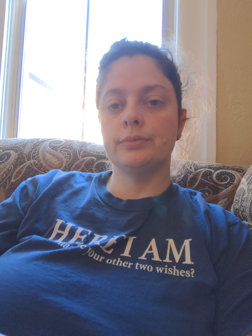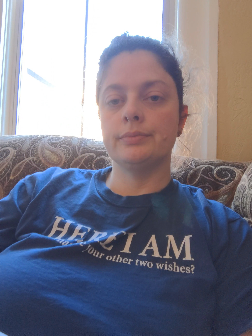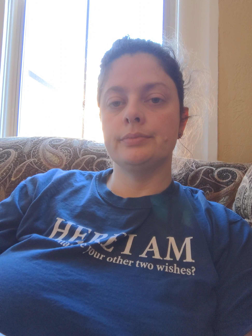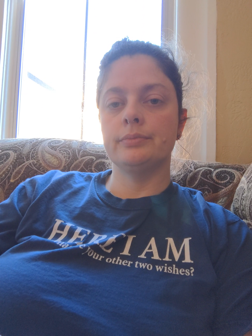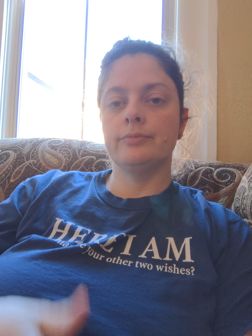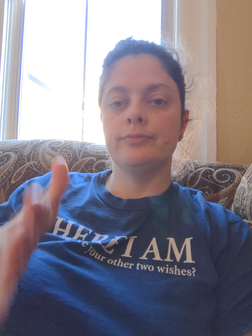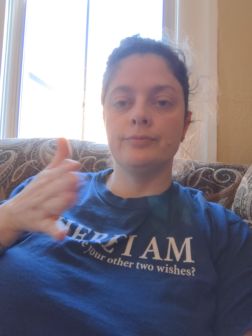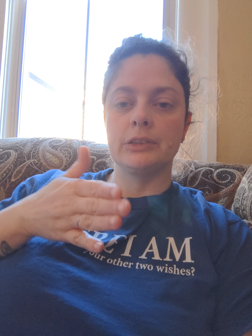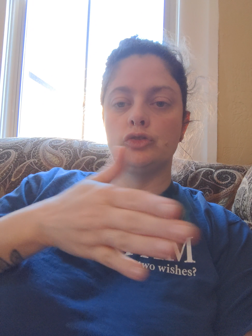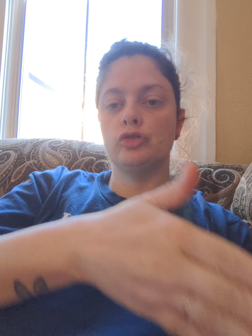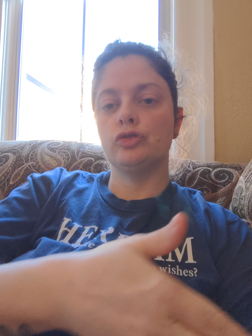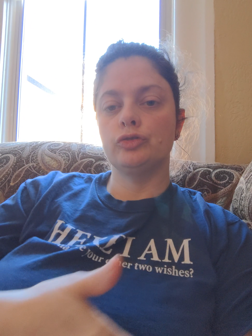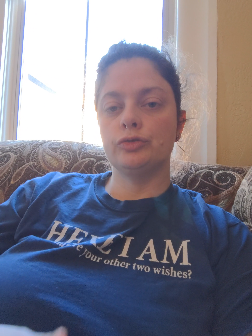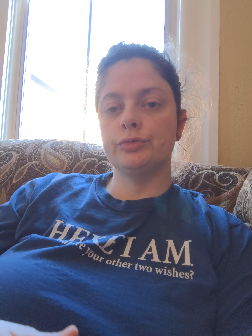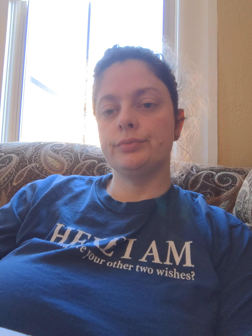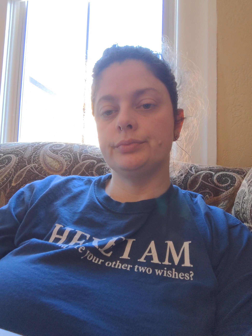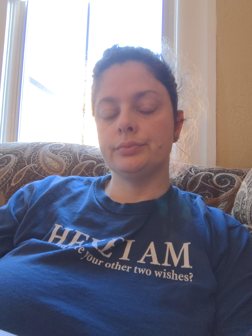fish